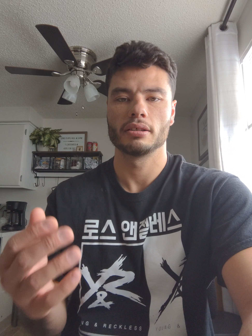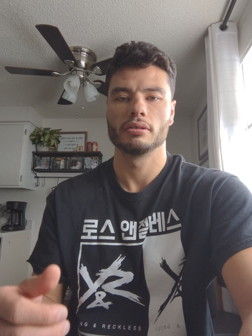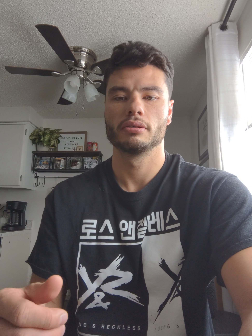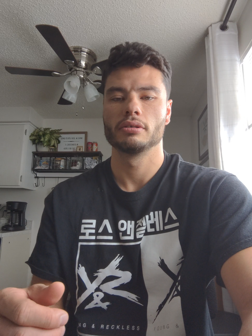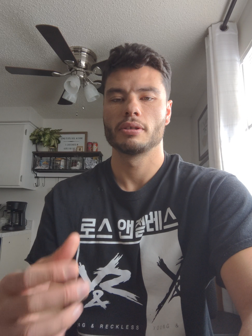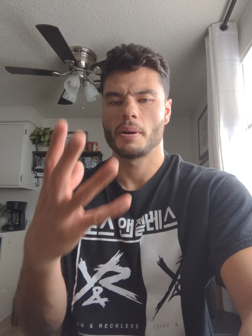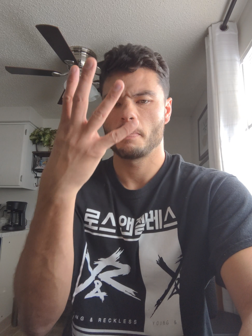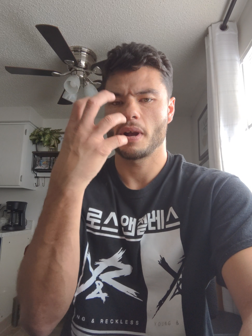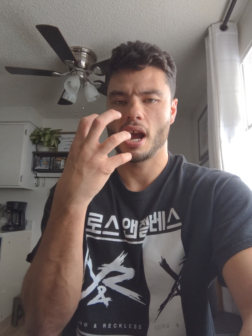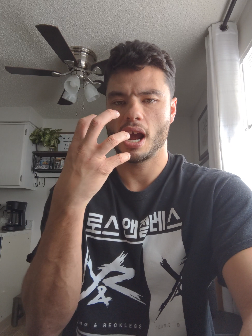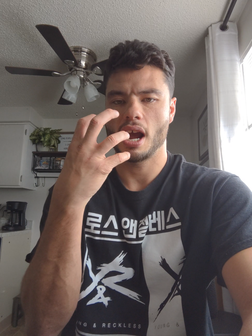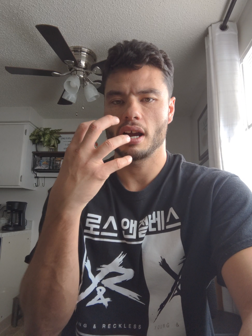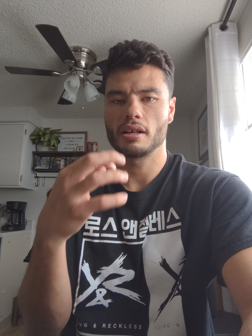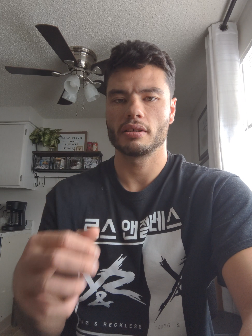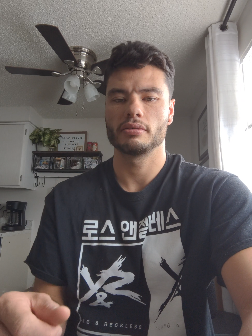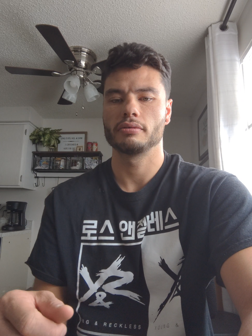mad